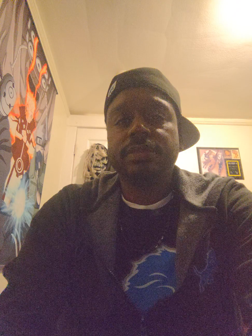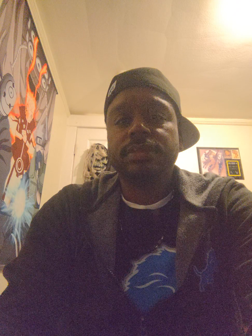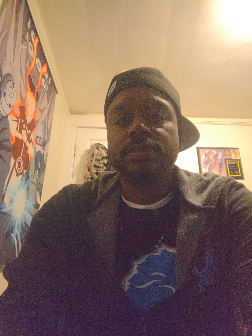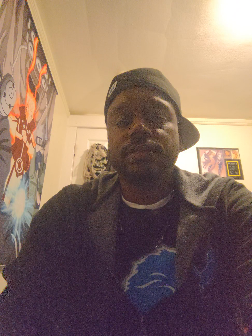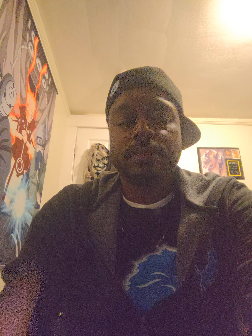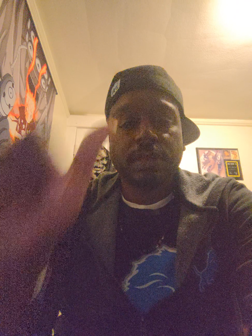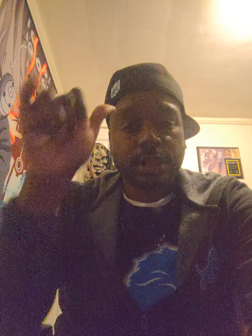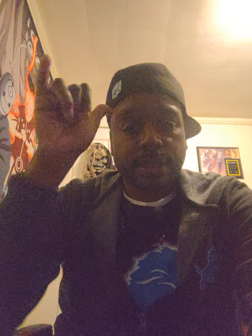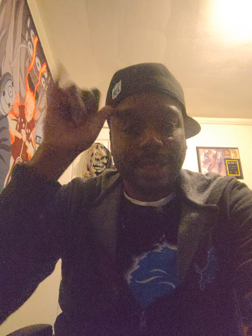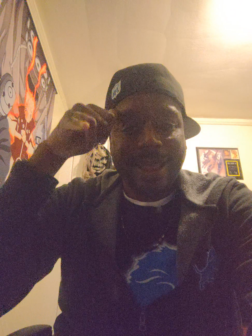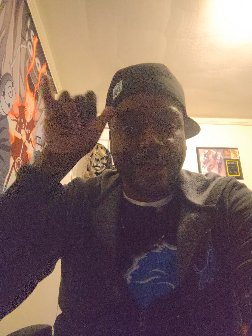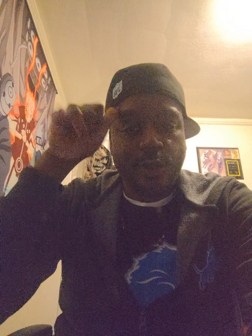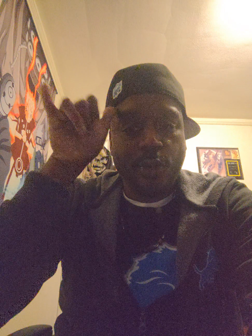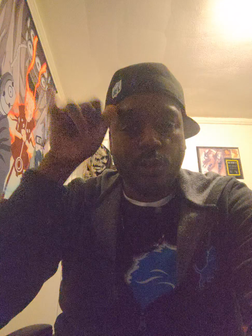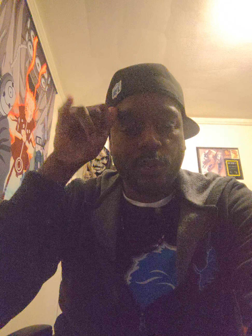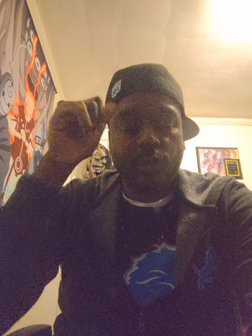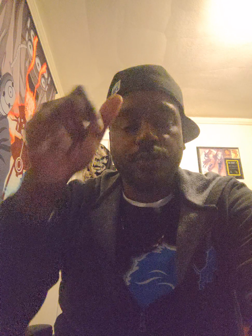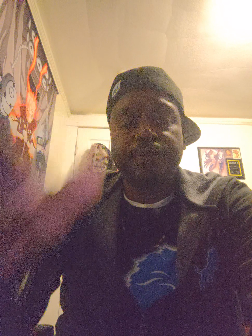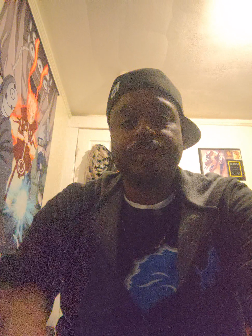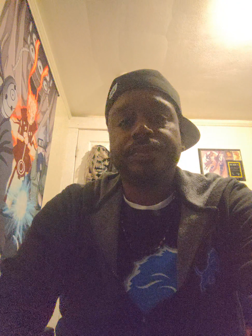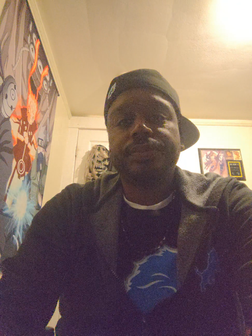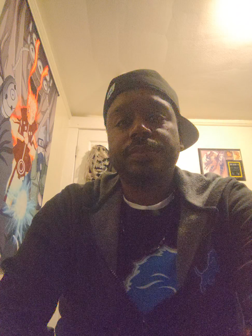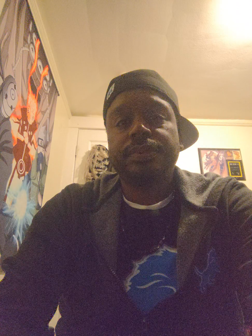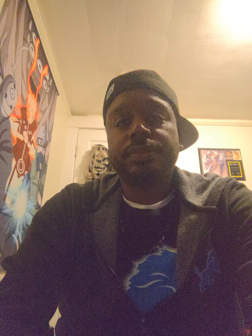cow